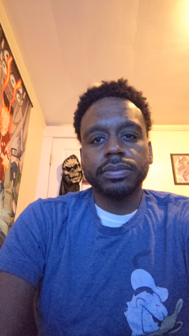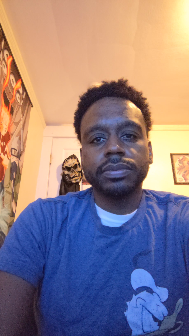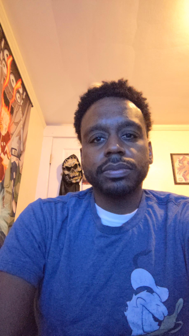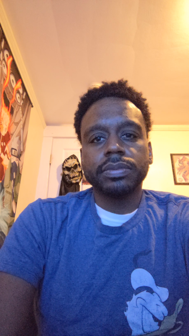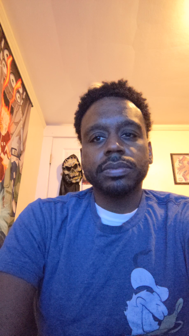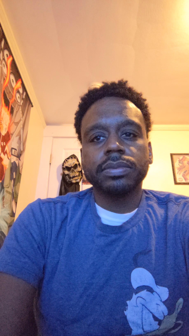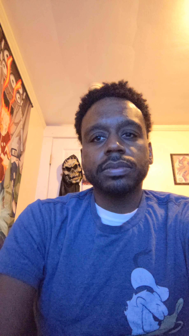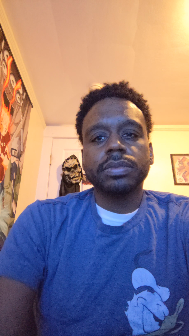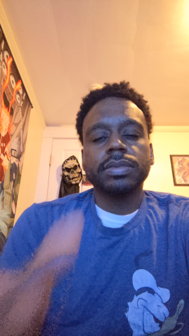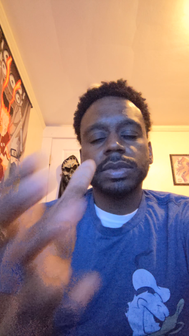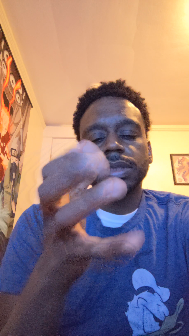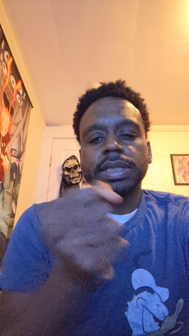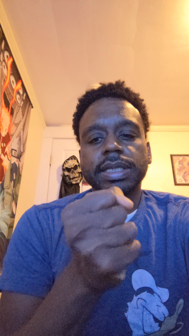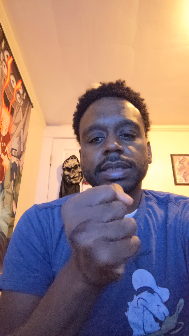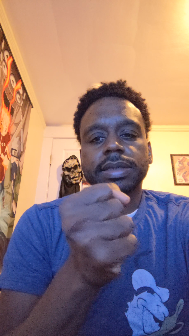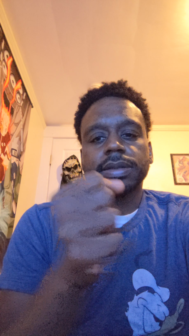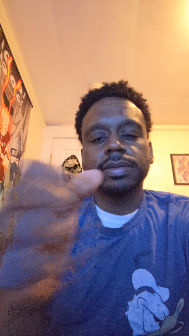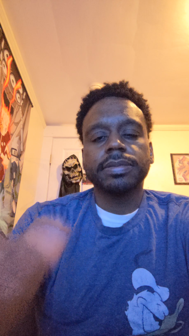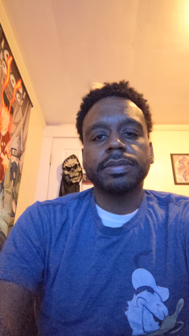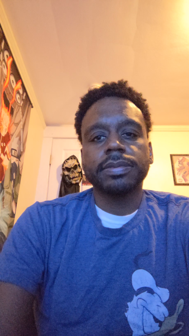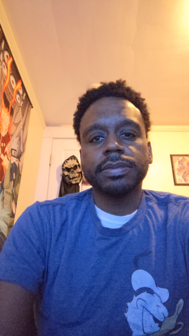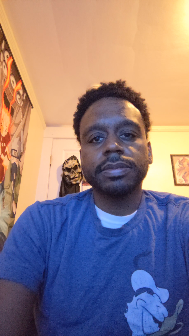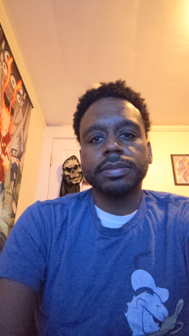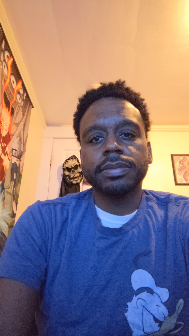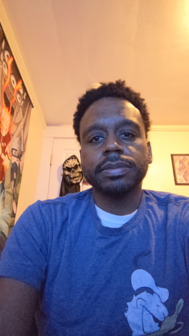get